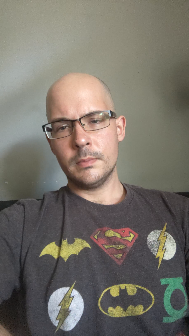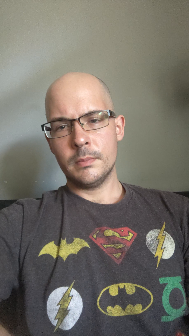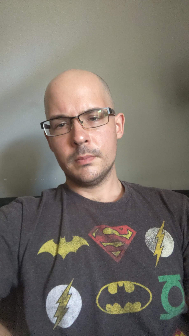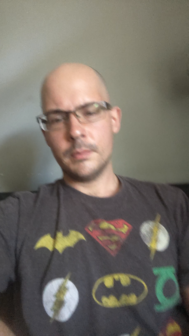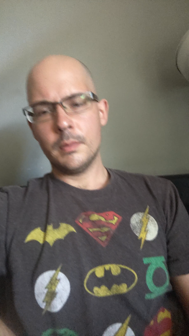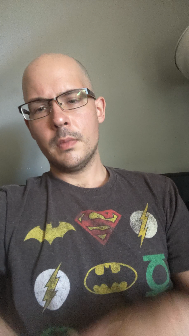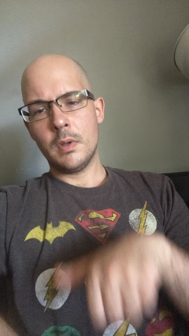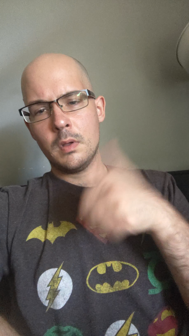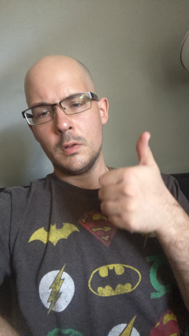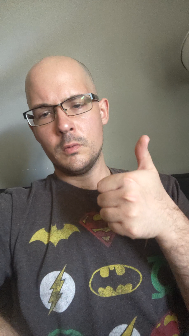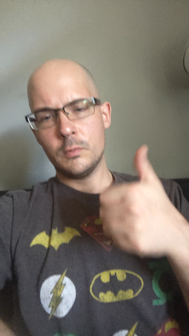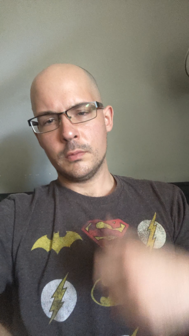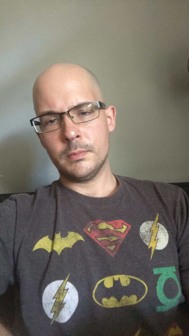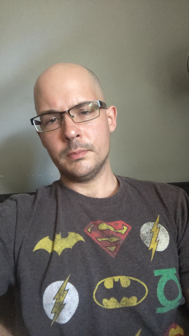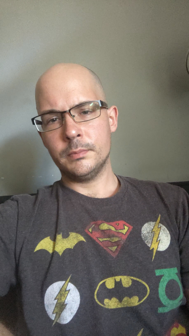other